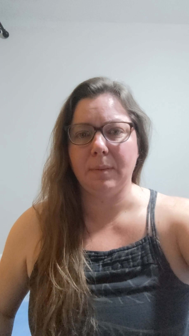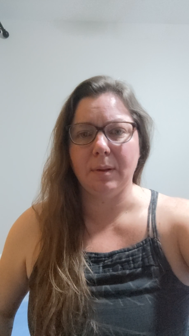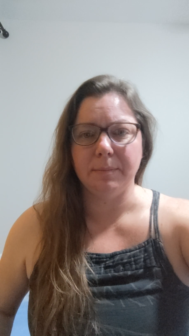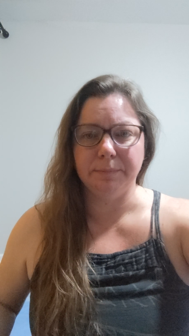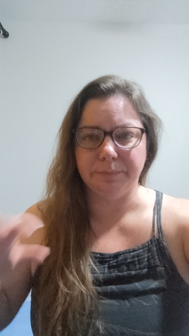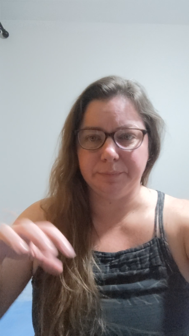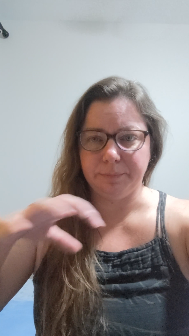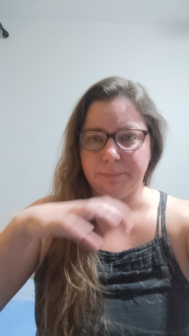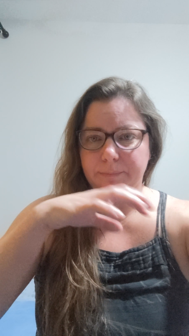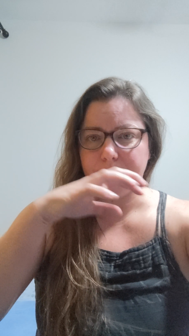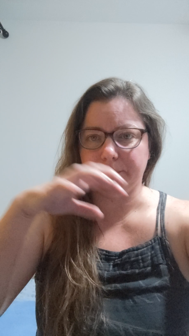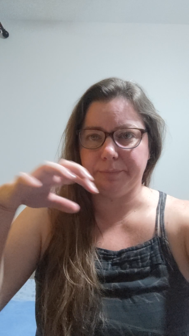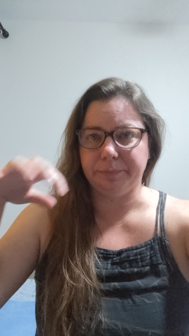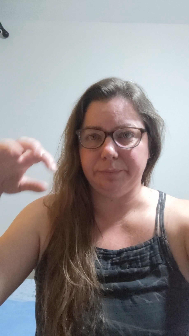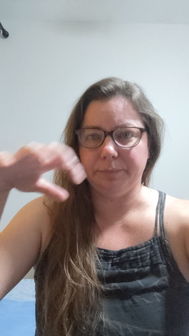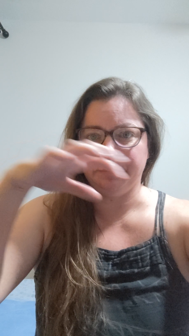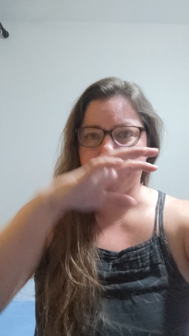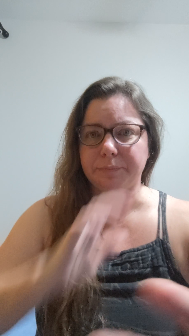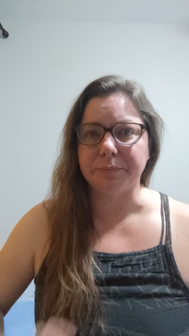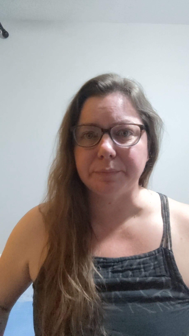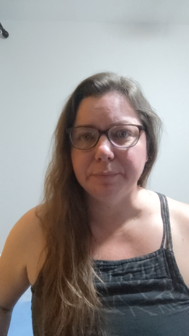block